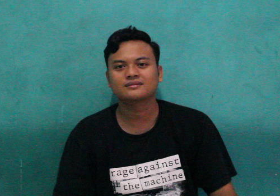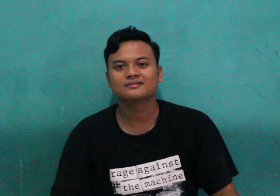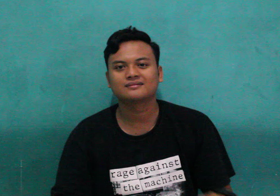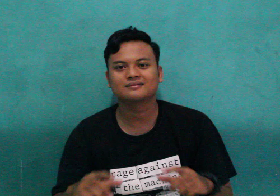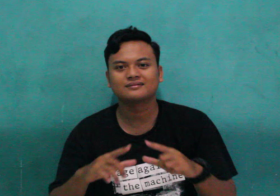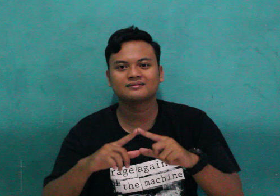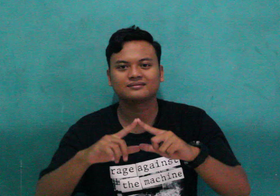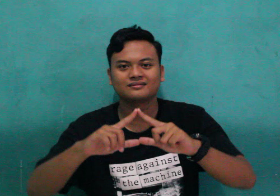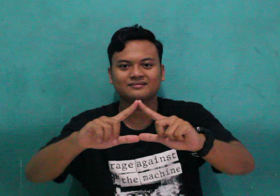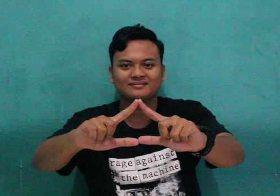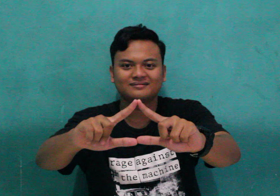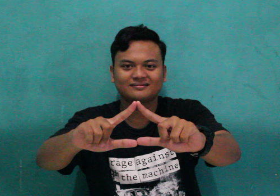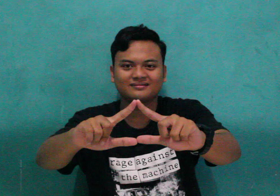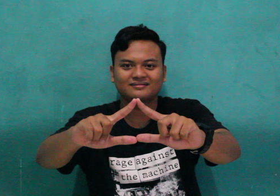A